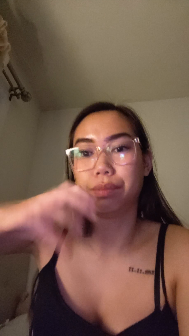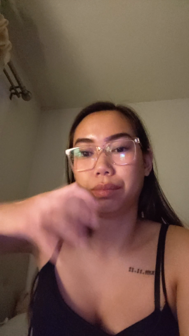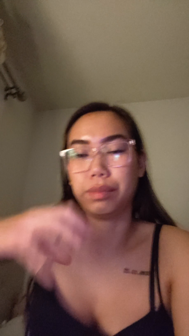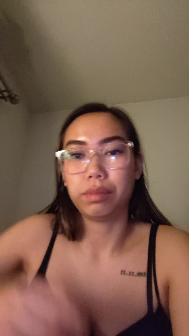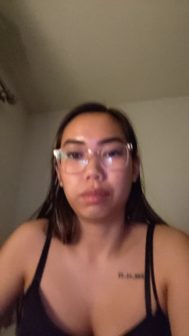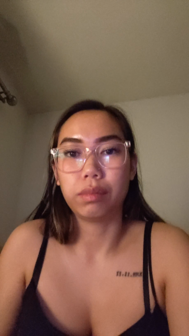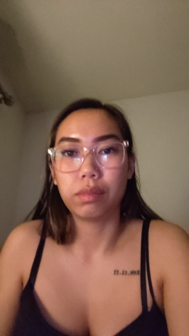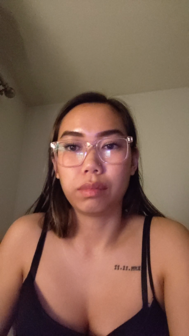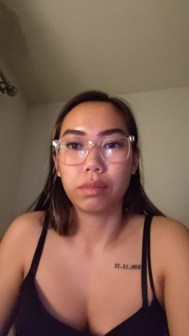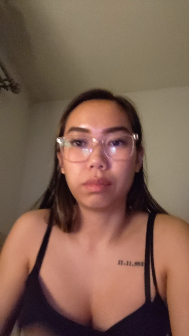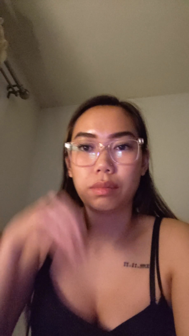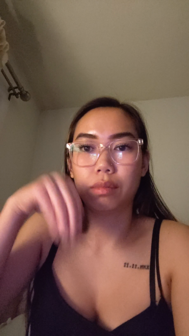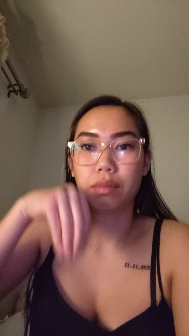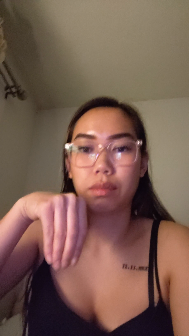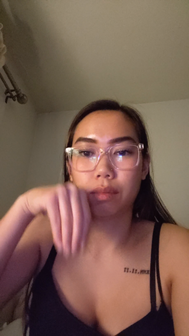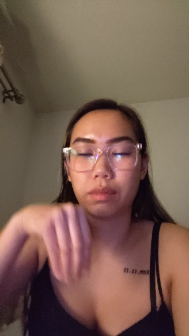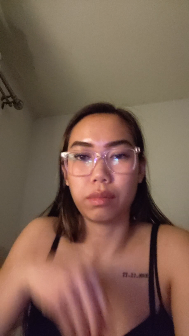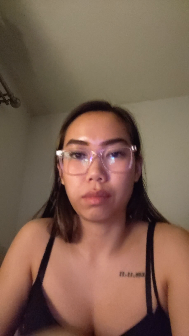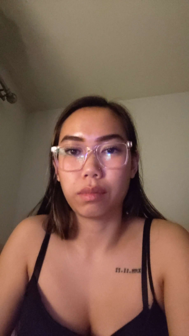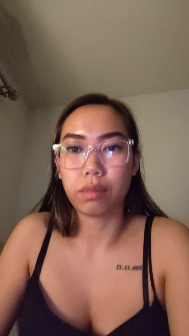inside